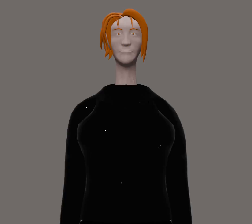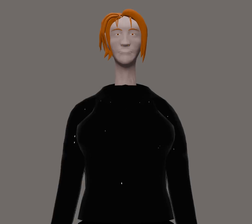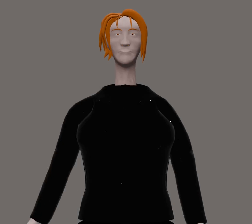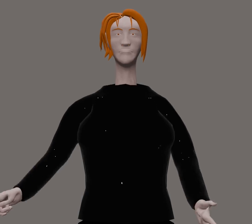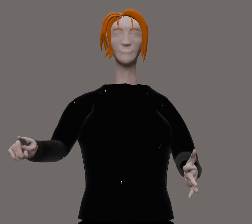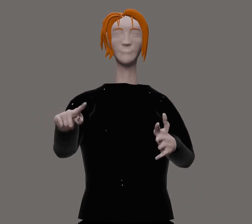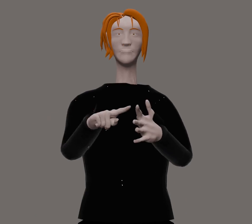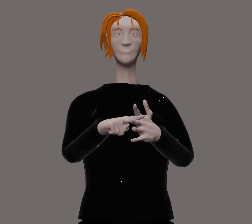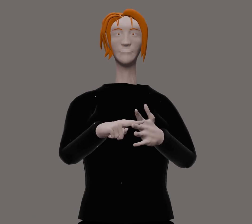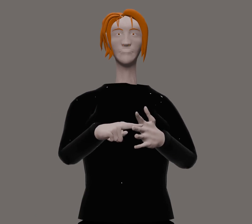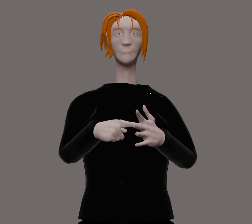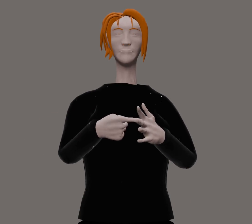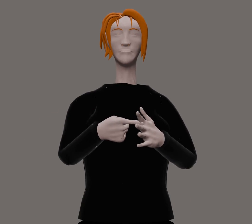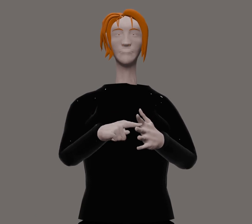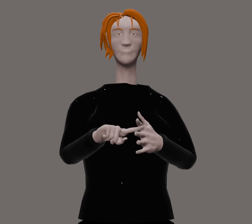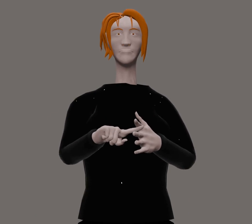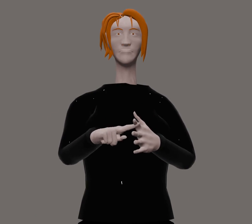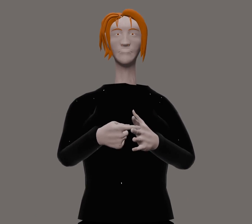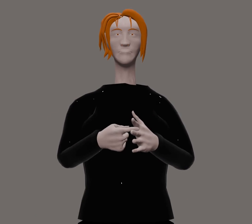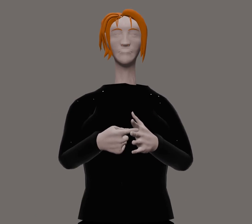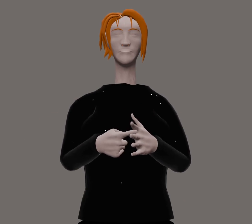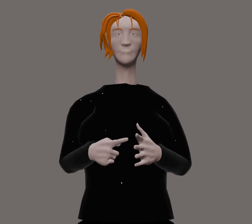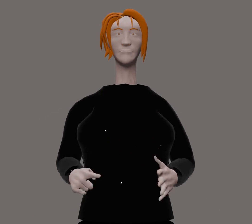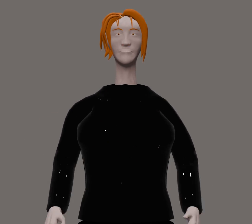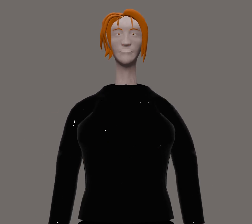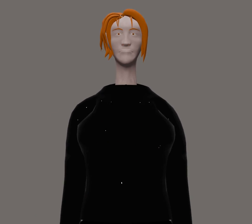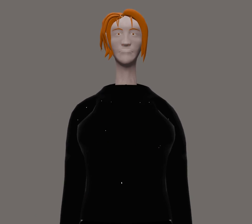Begin